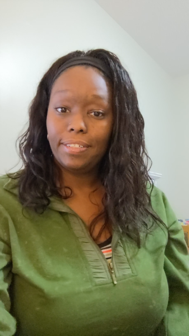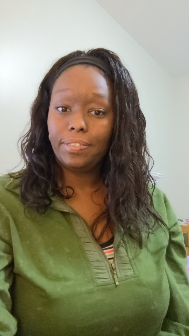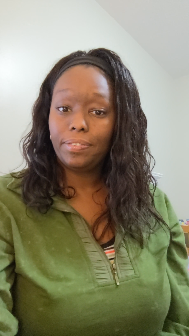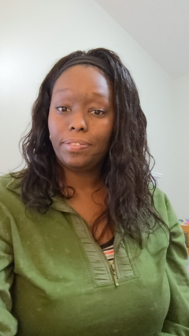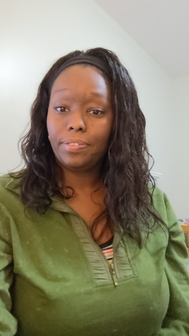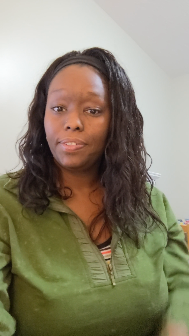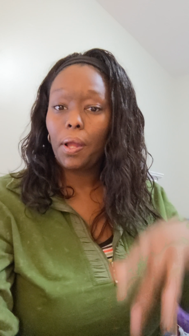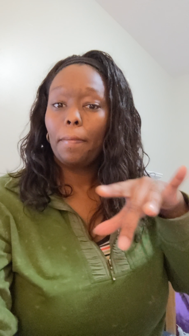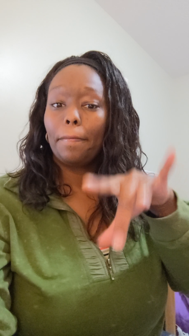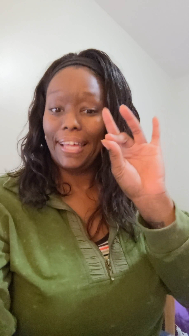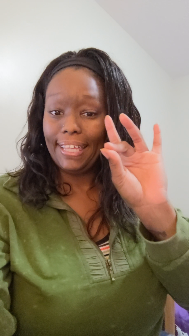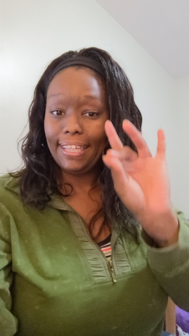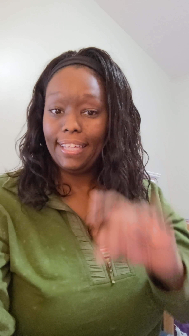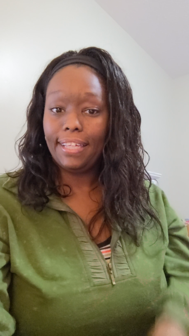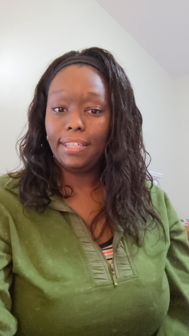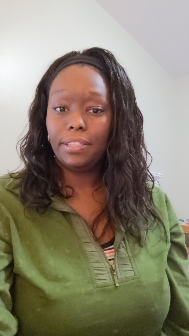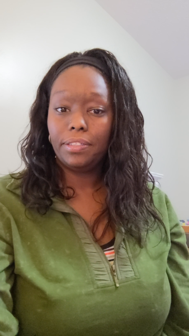pick